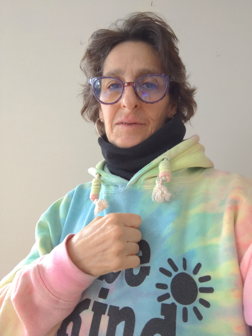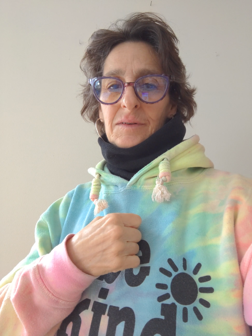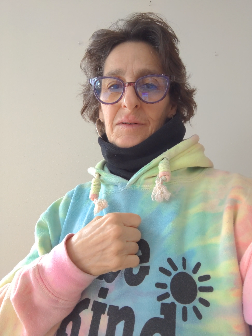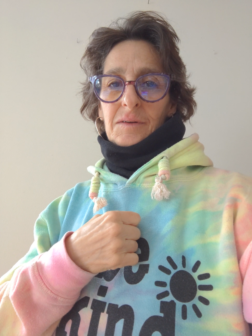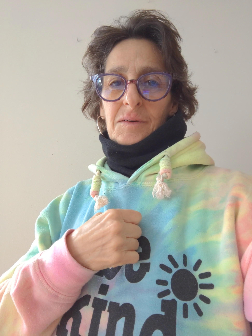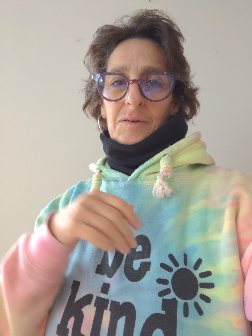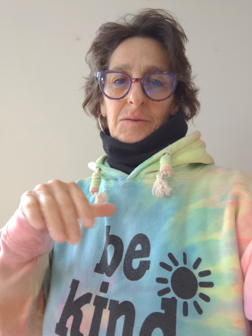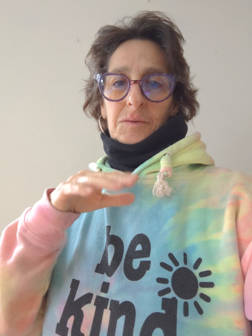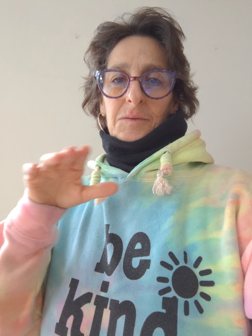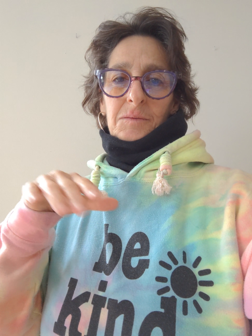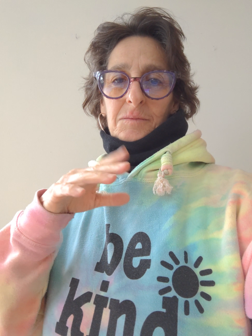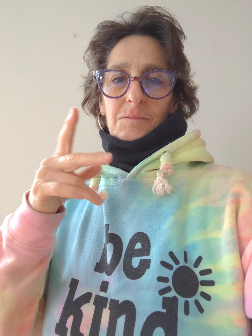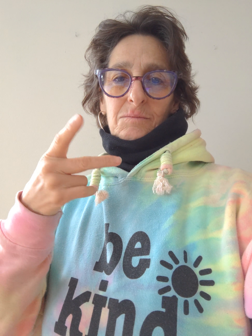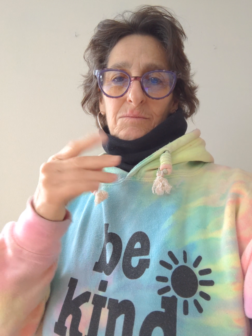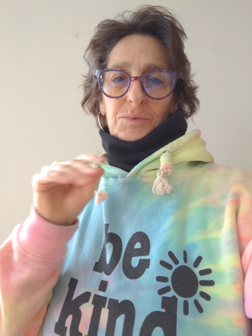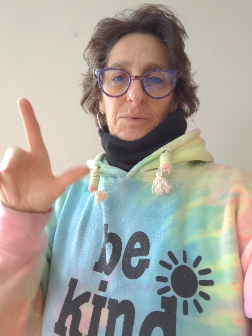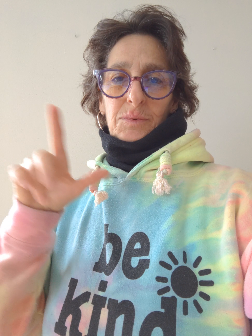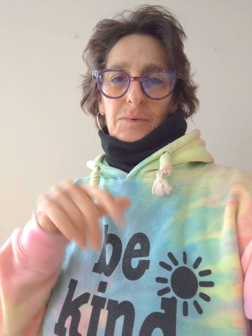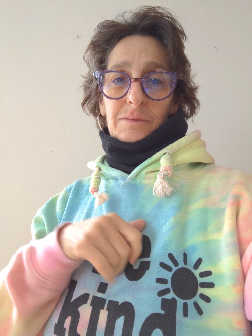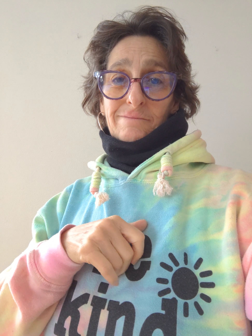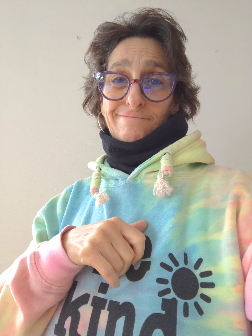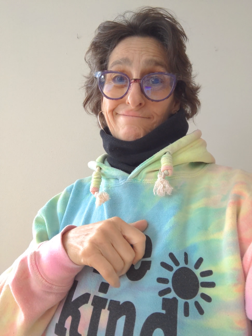pool